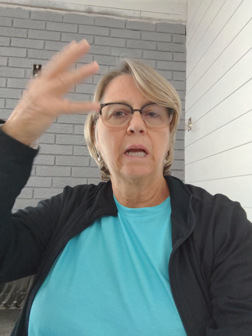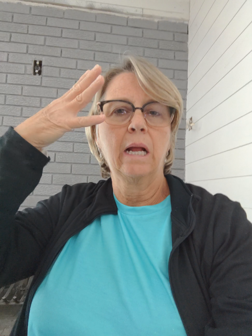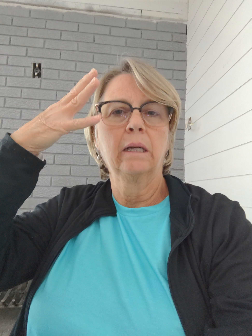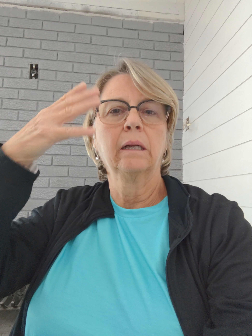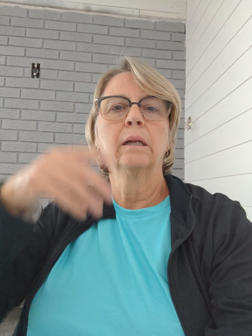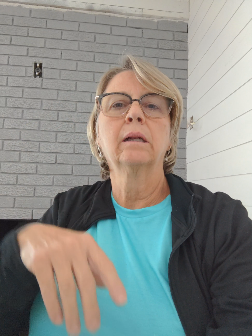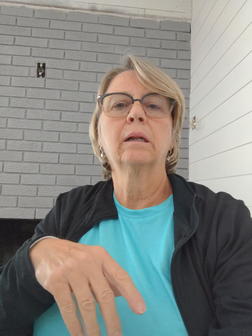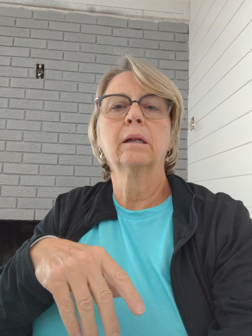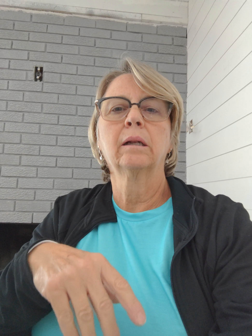sun